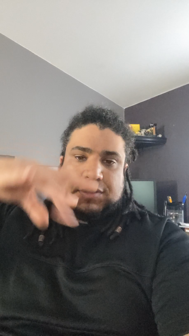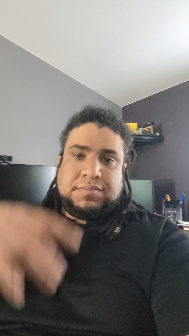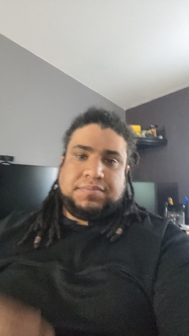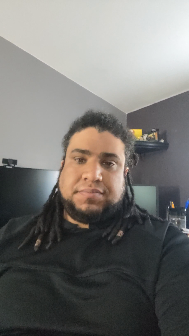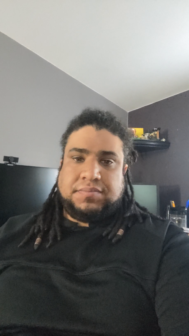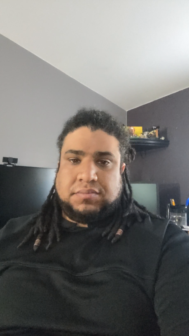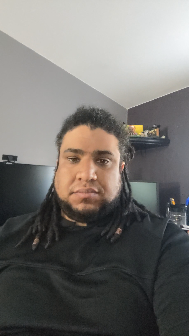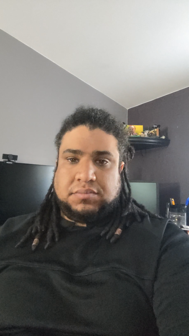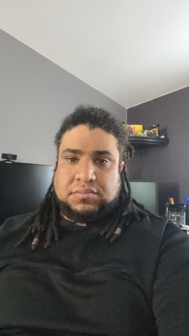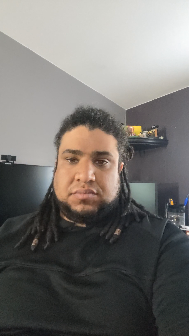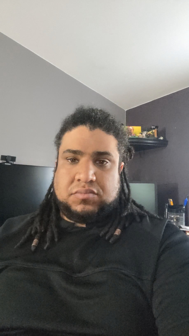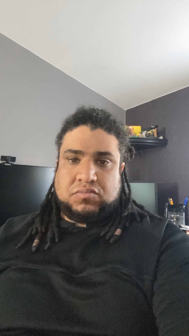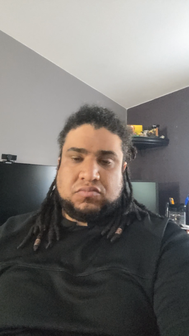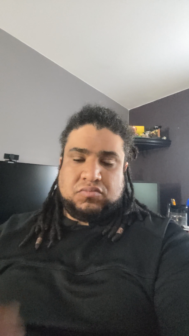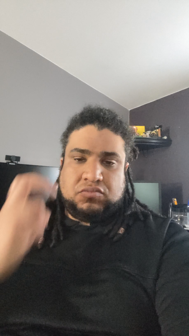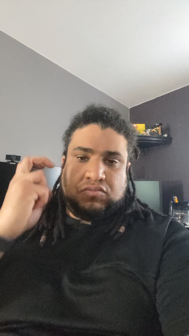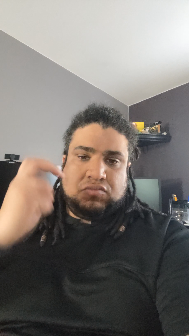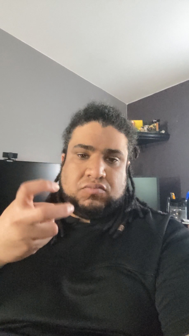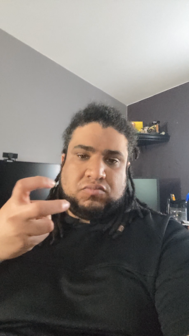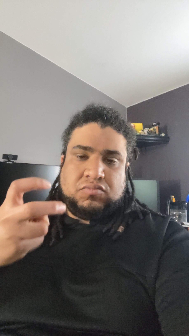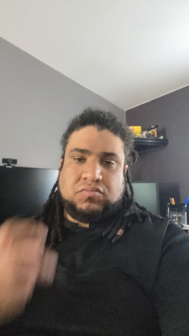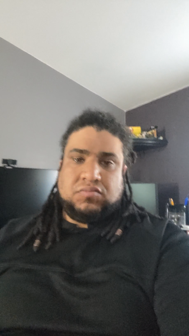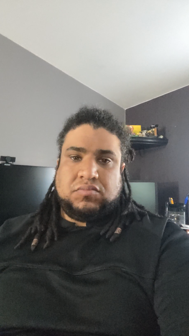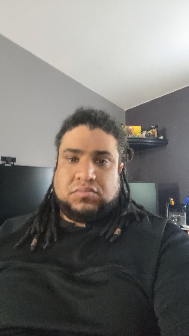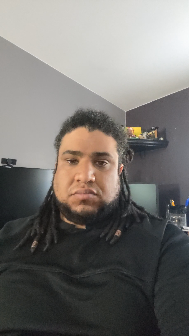hard